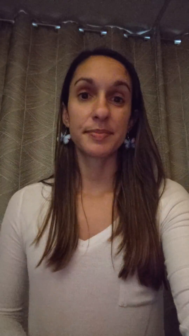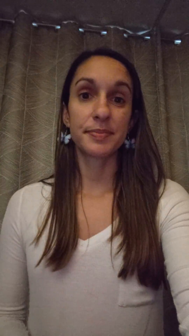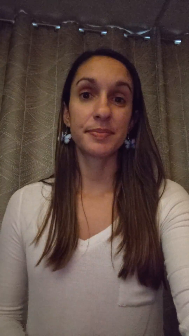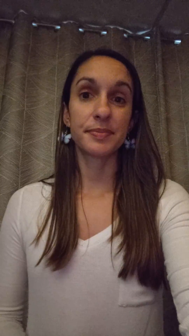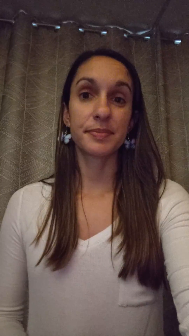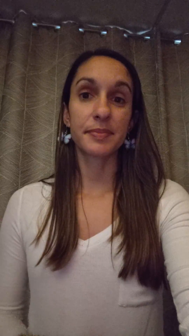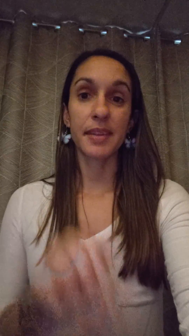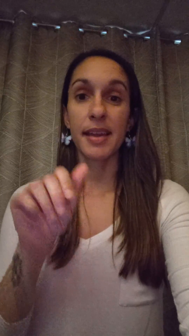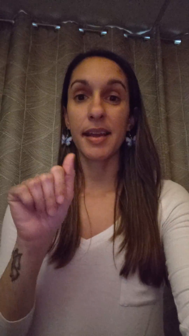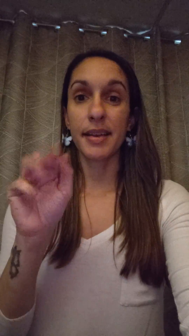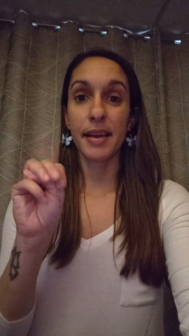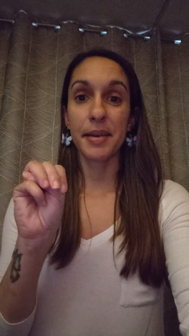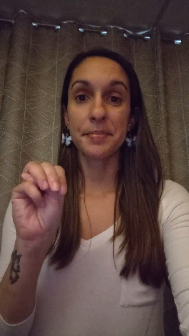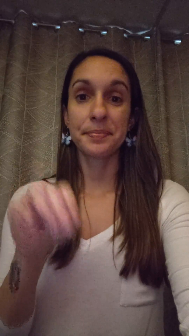am